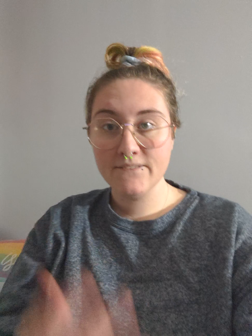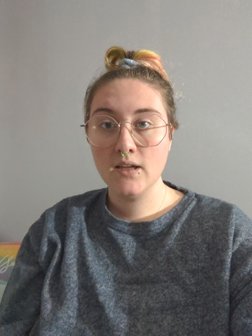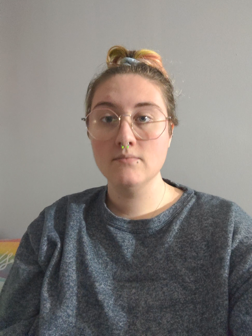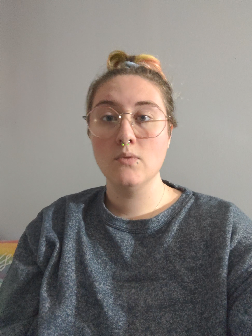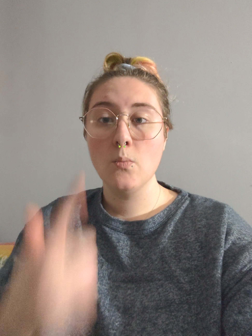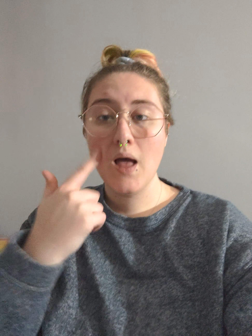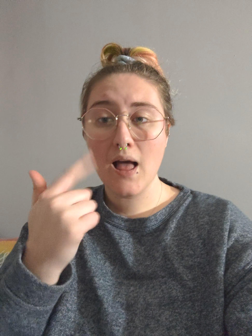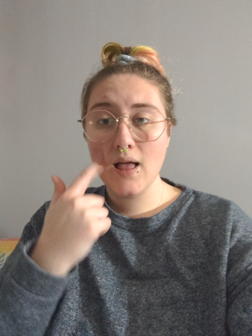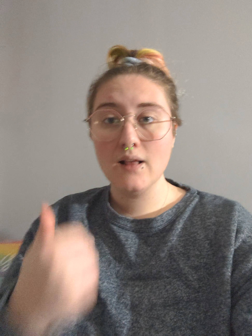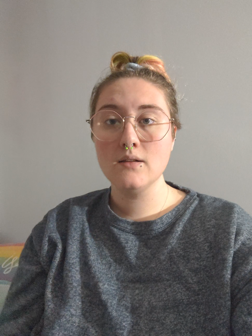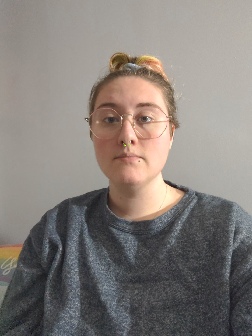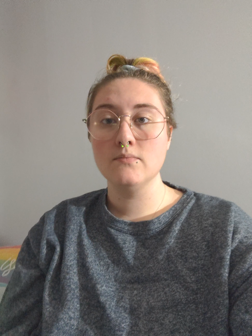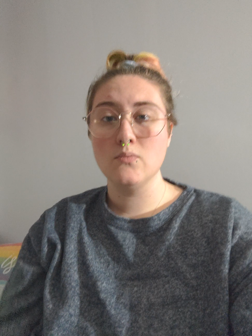cry